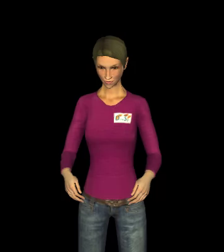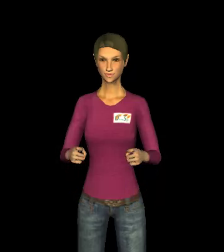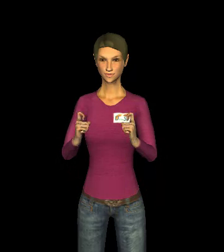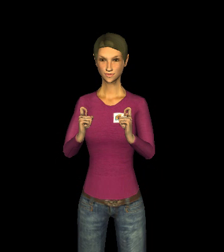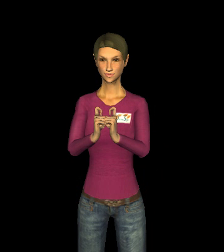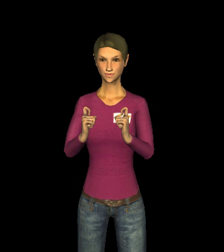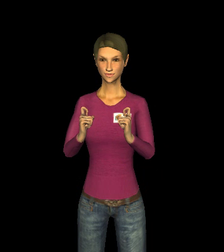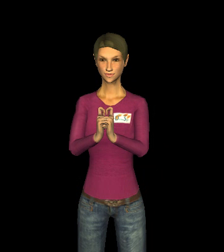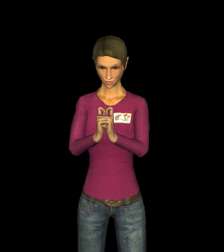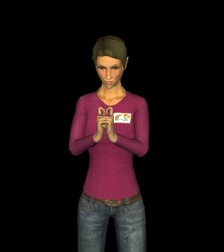كهربائي